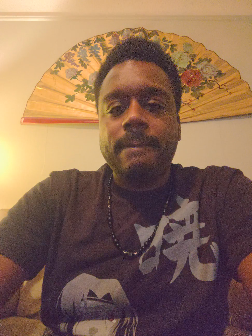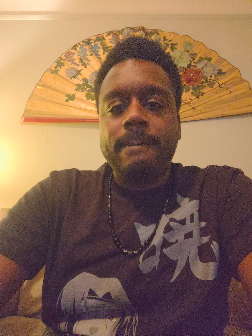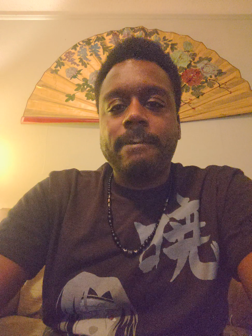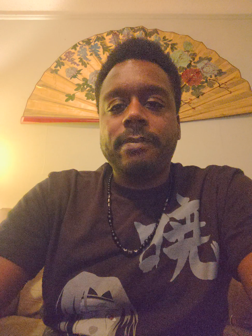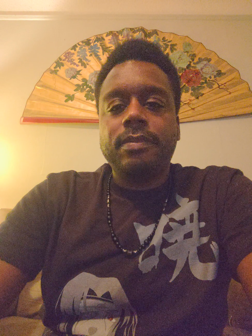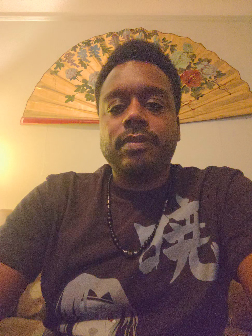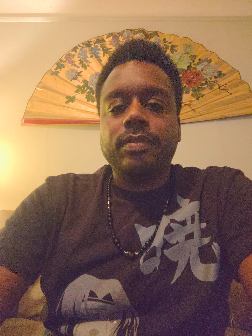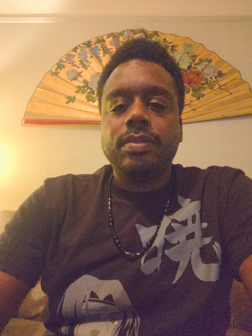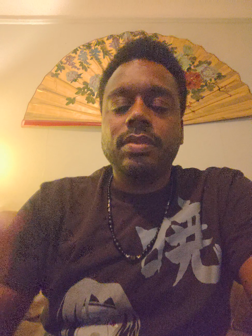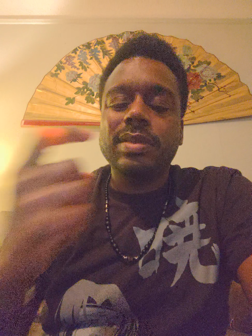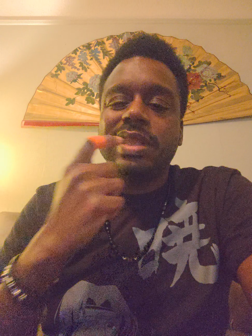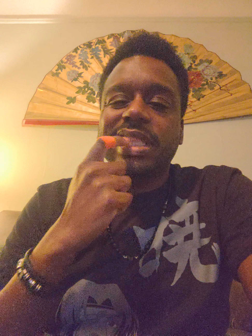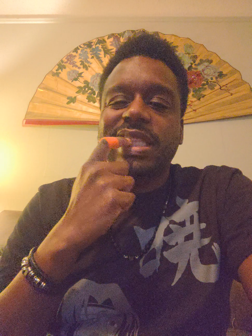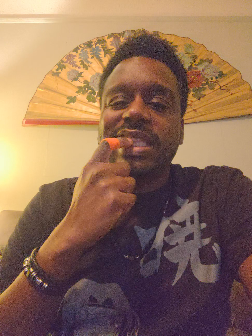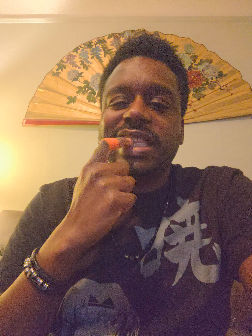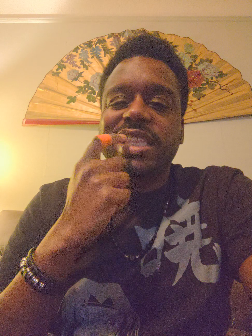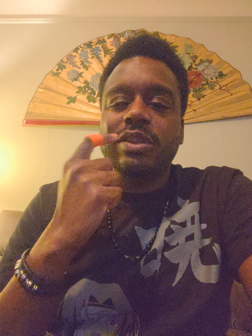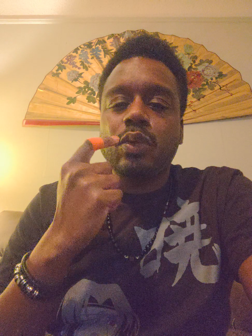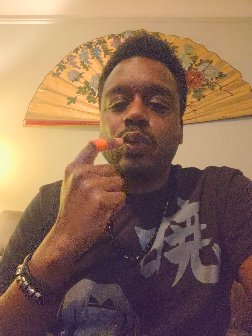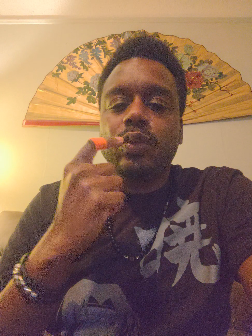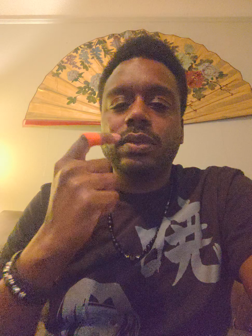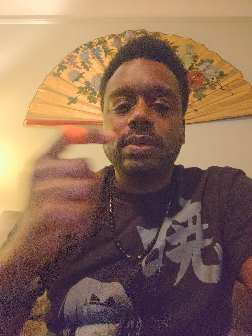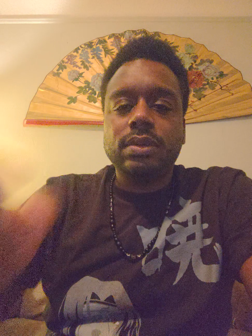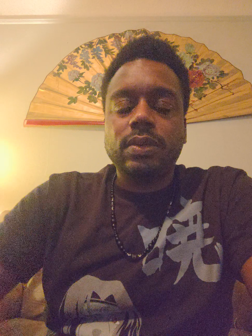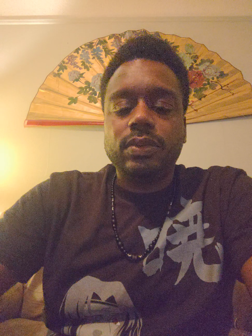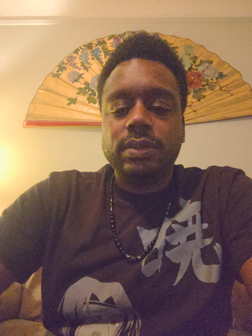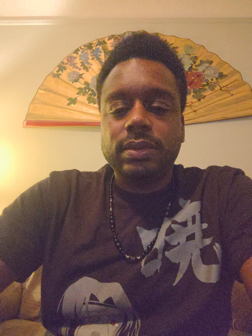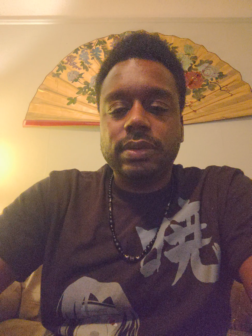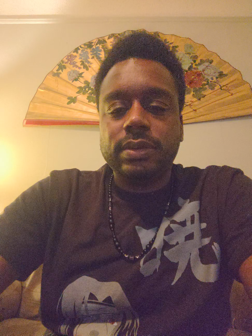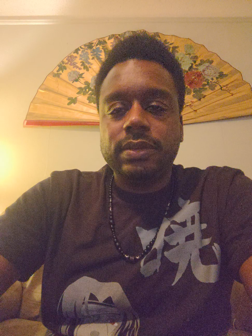tooth